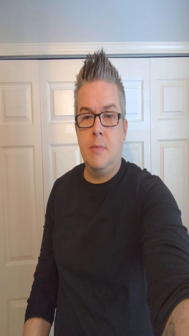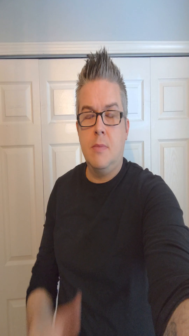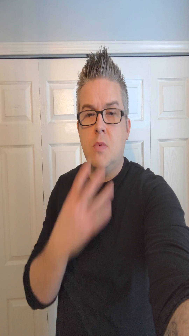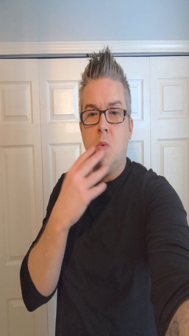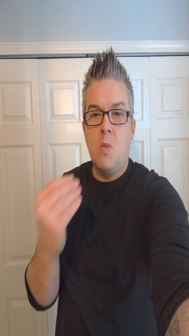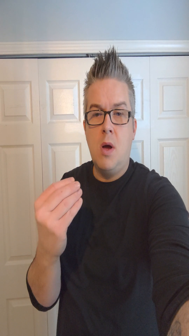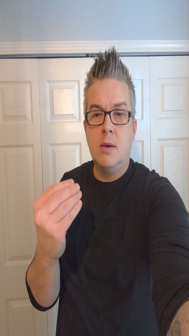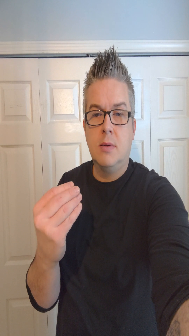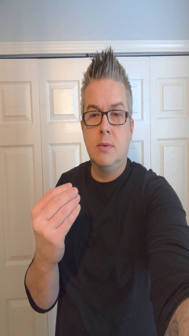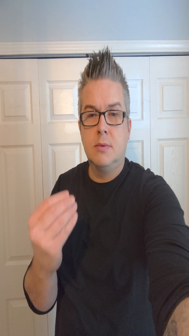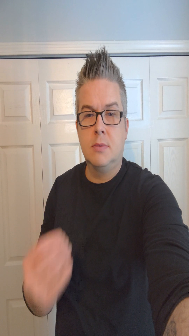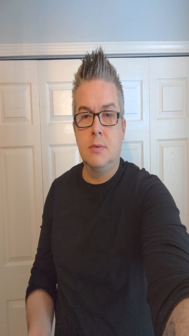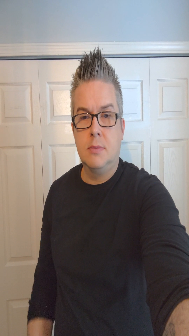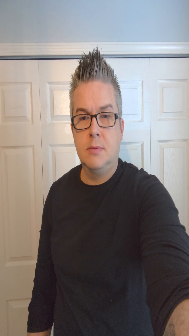wet